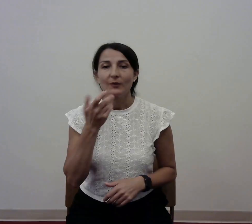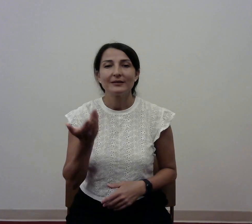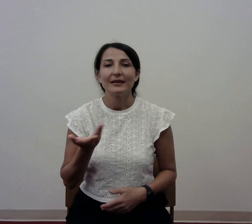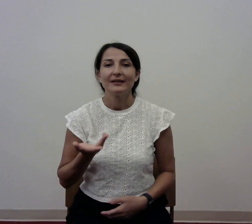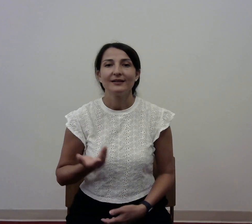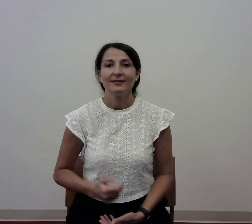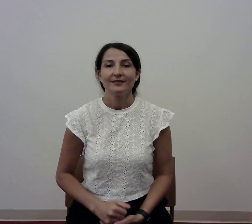nədir